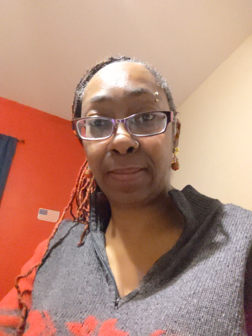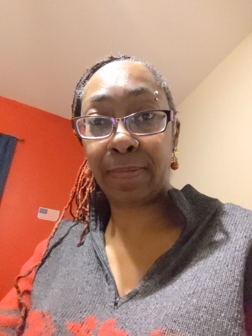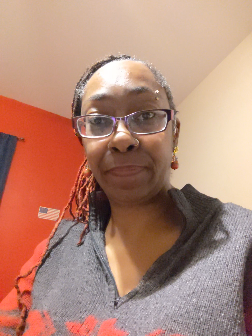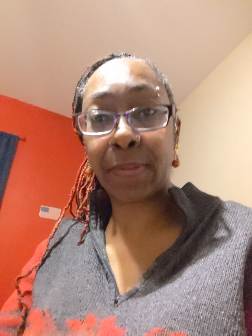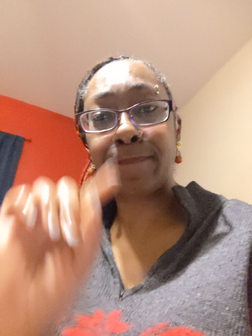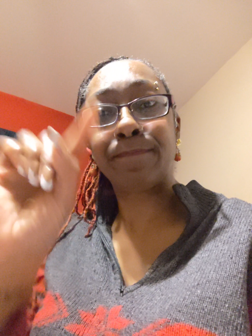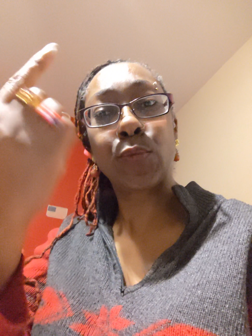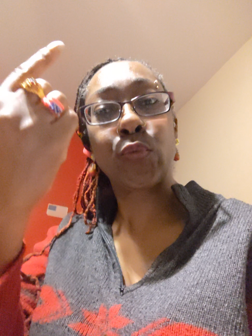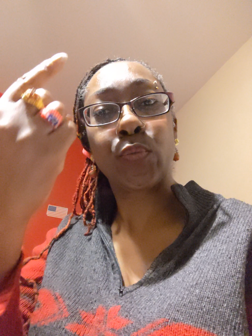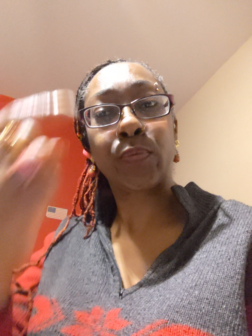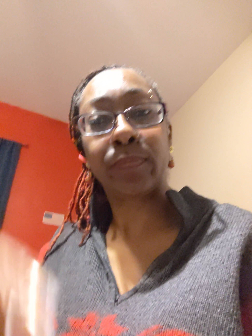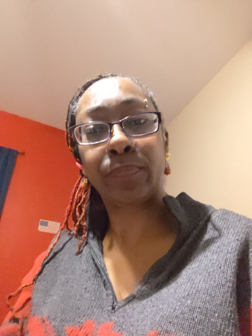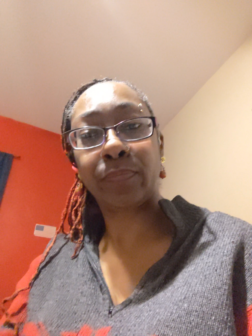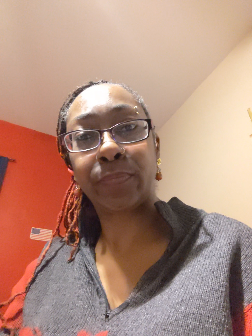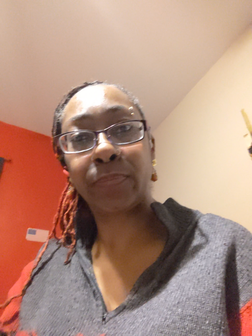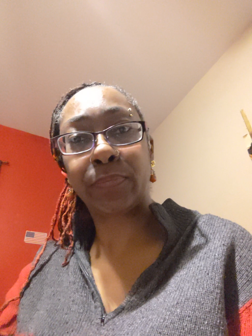first